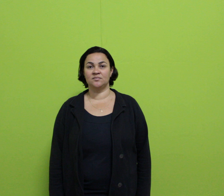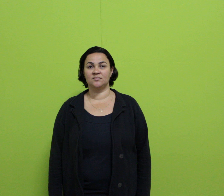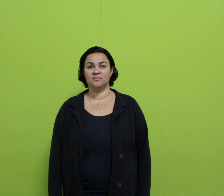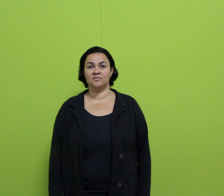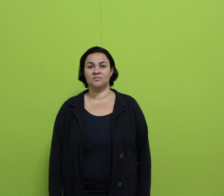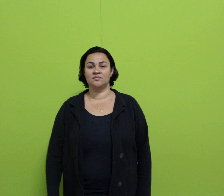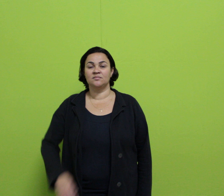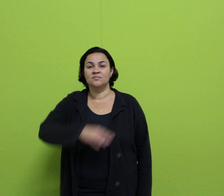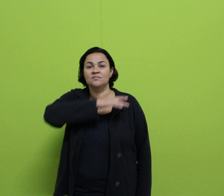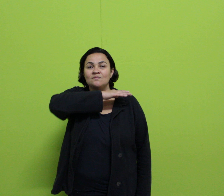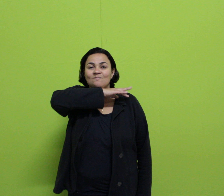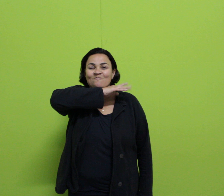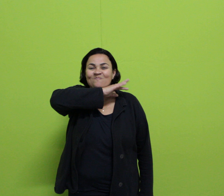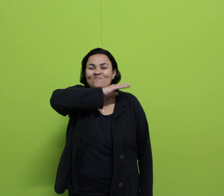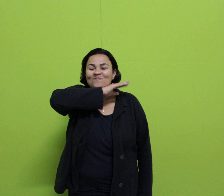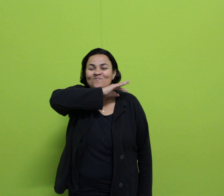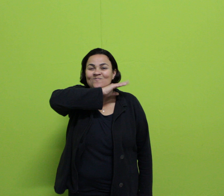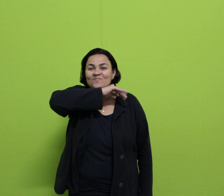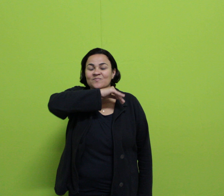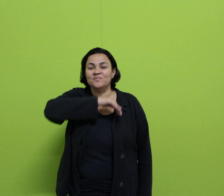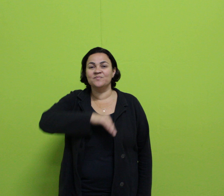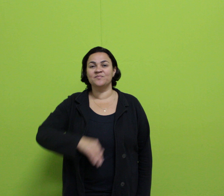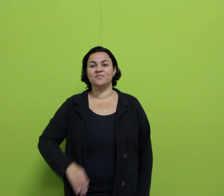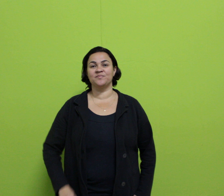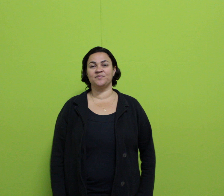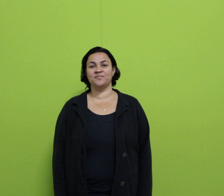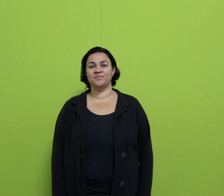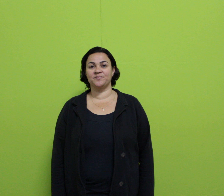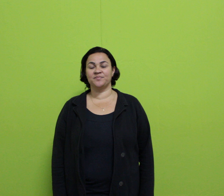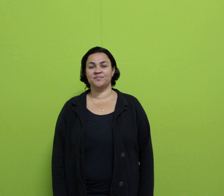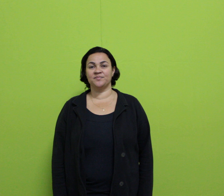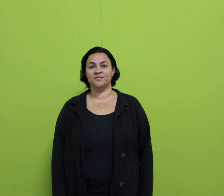ruim